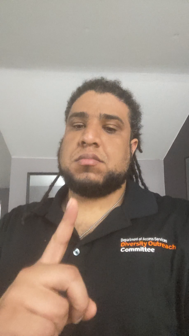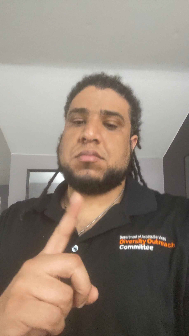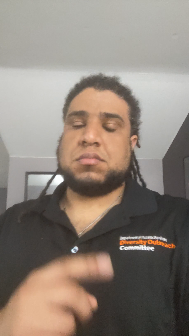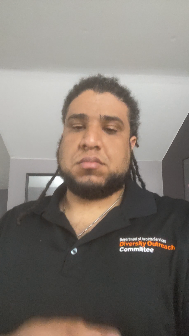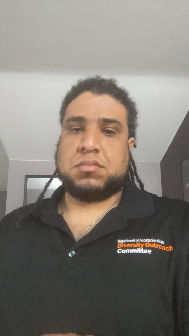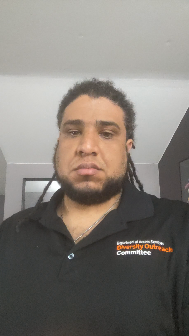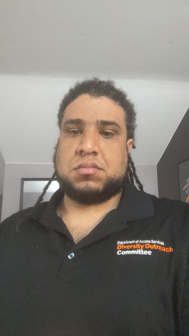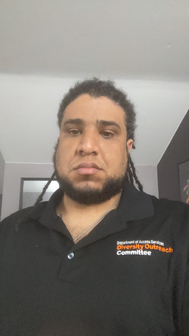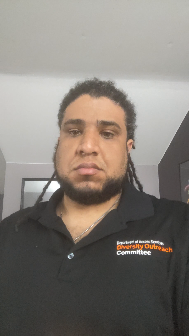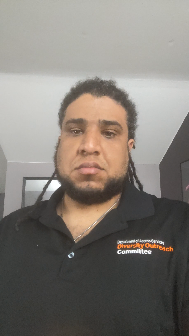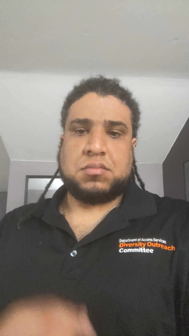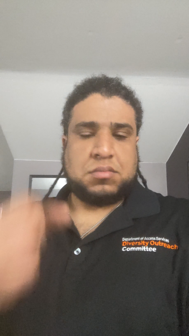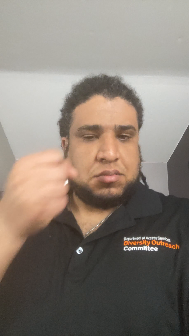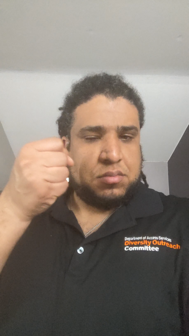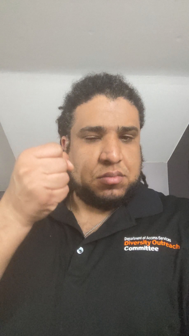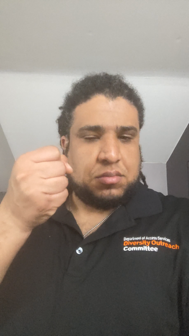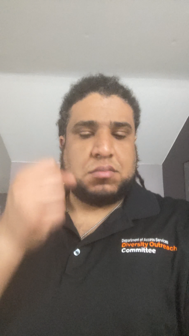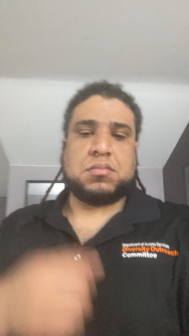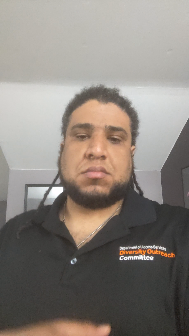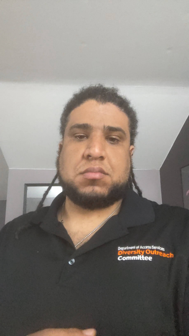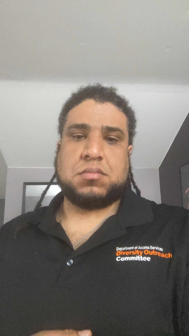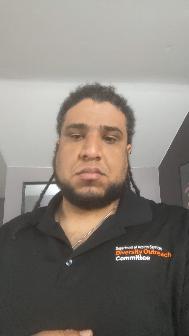hold